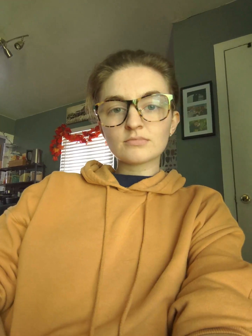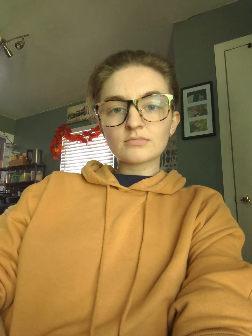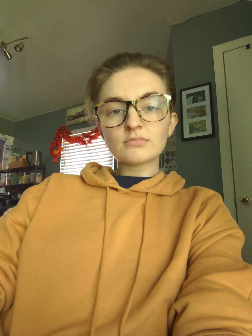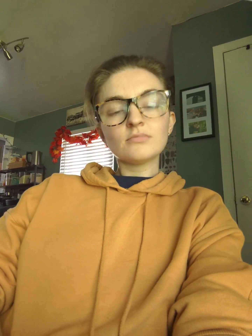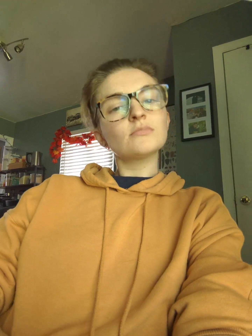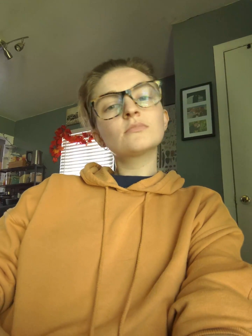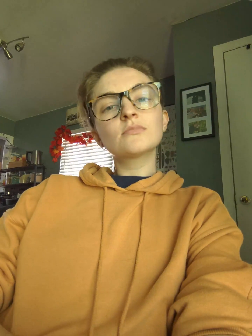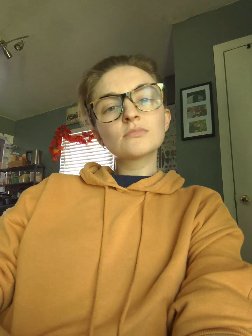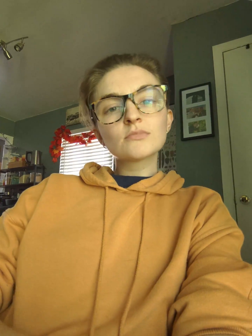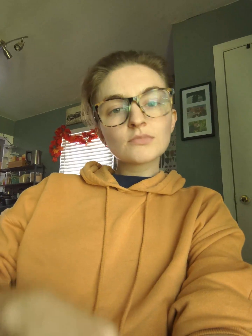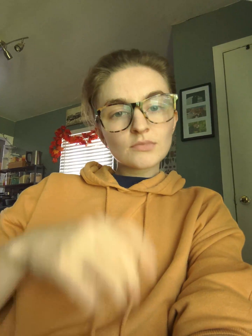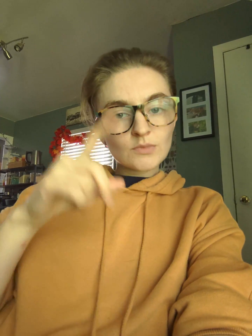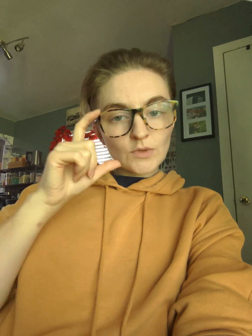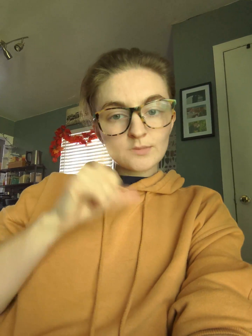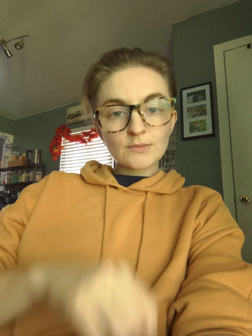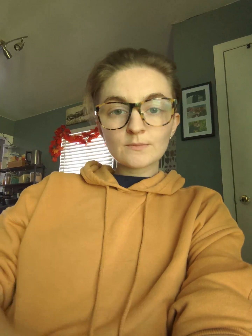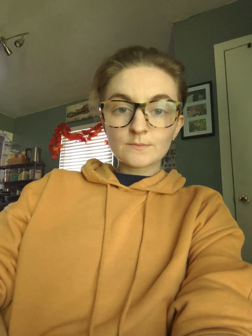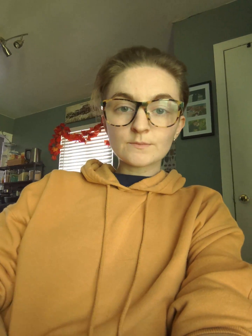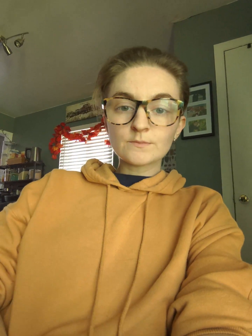glasses